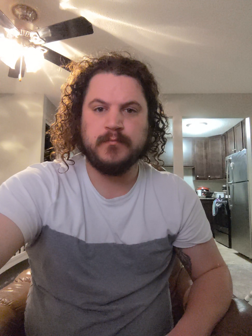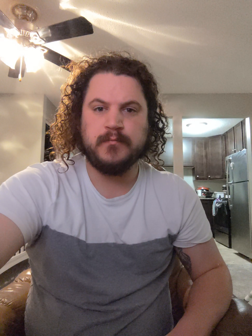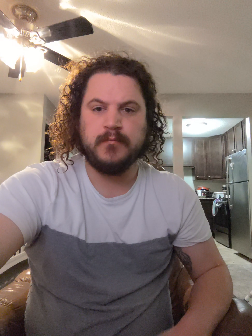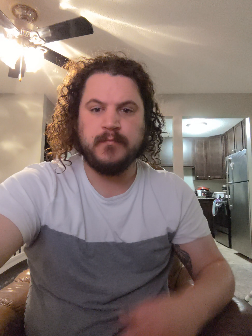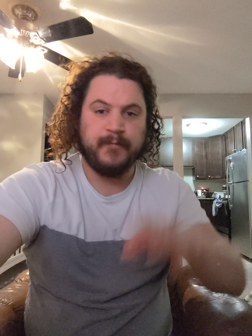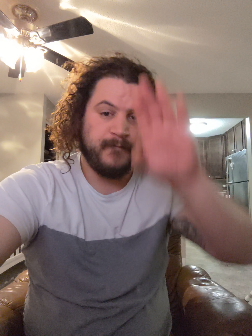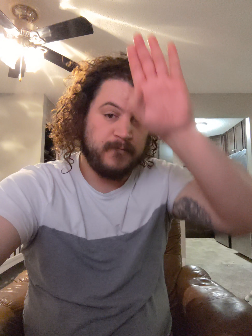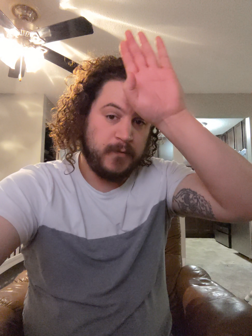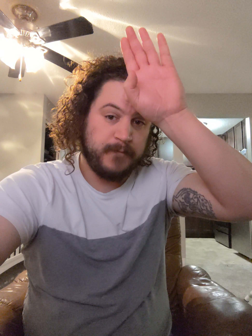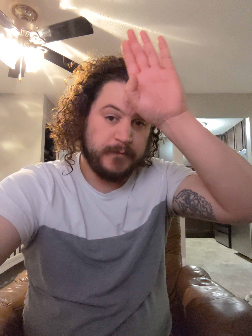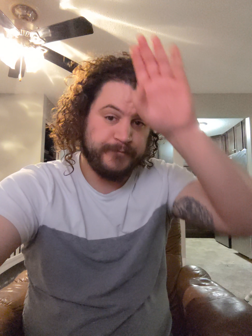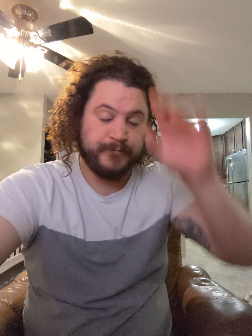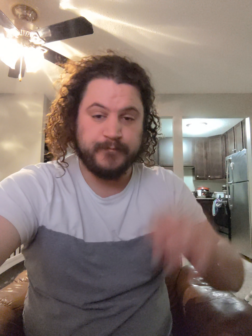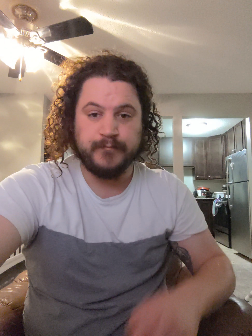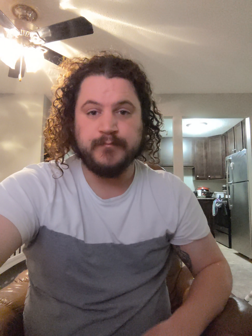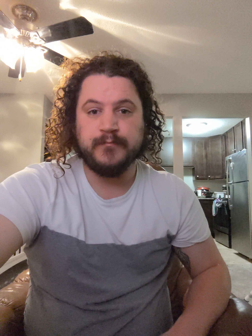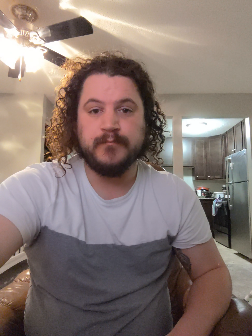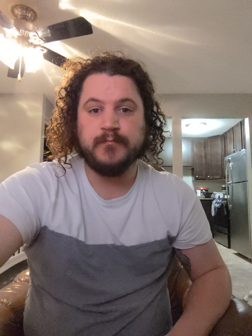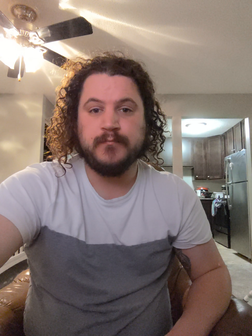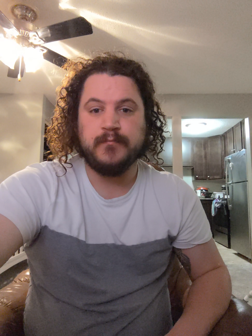fireman